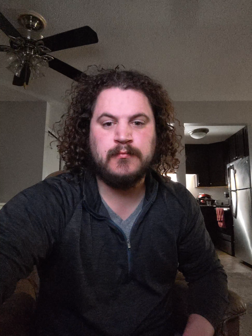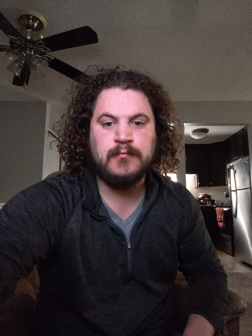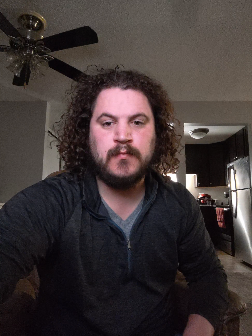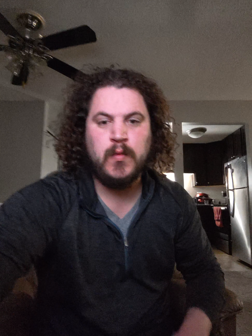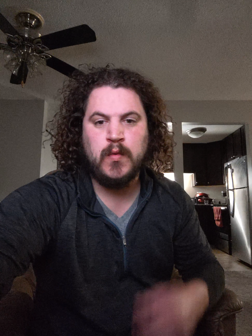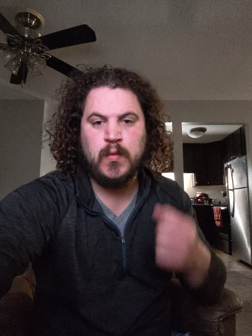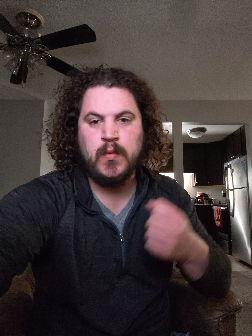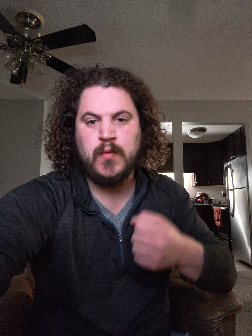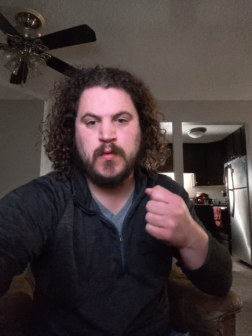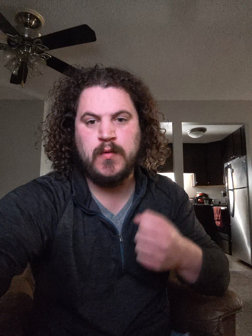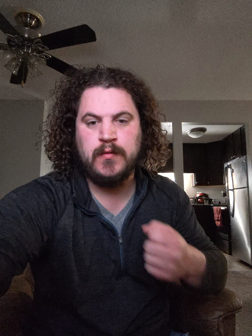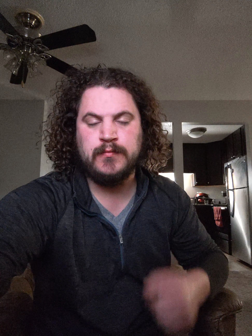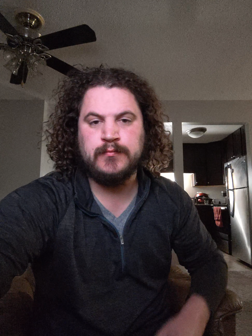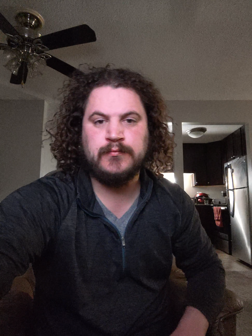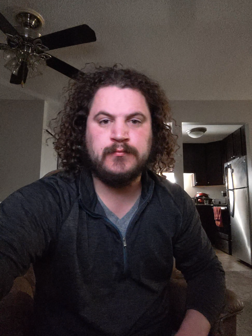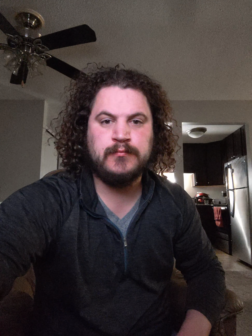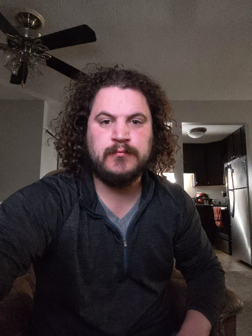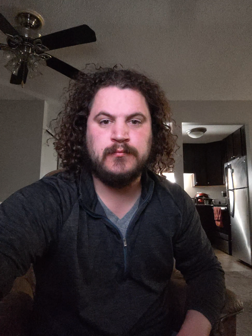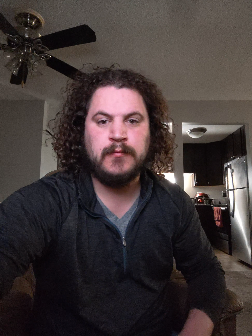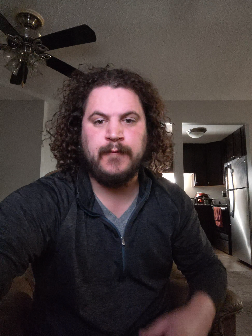car